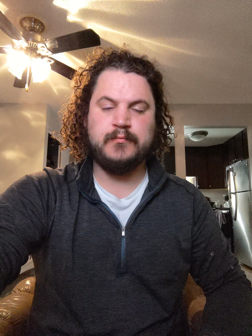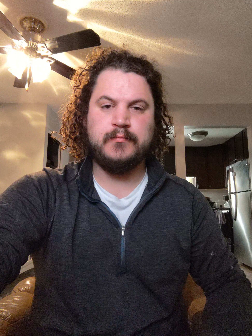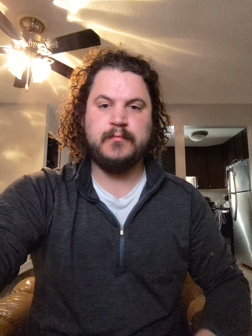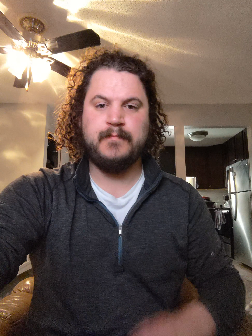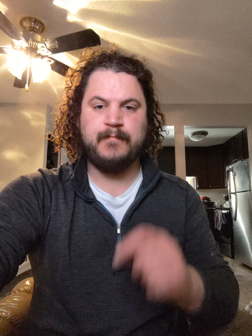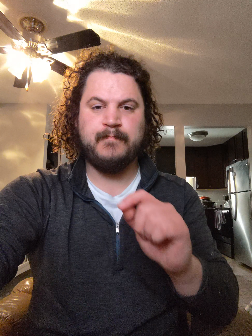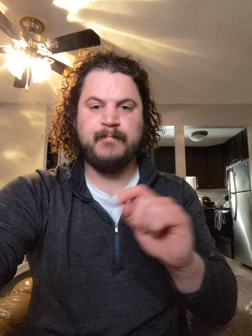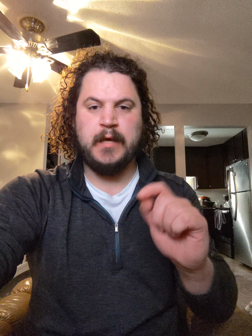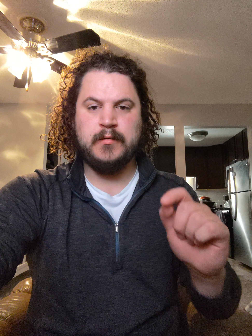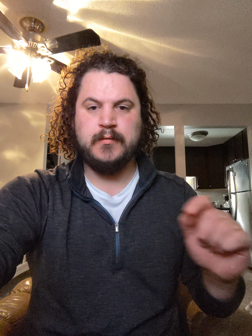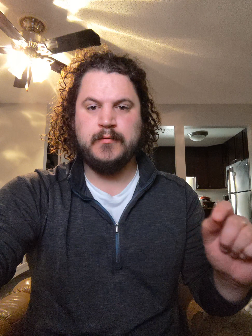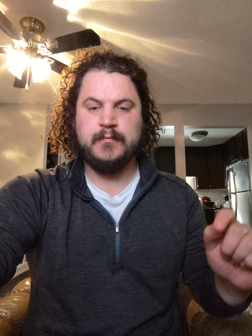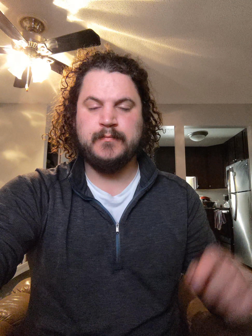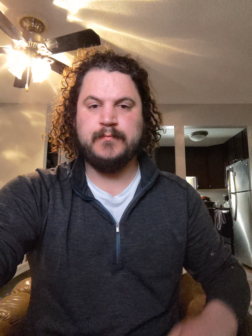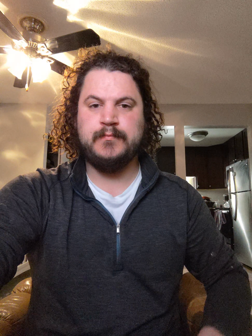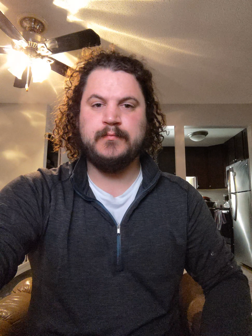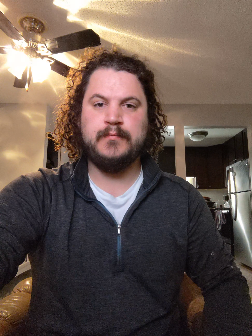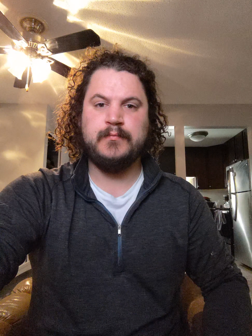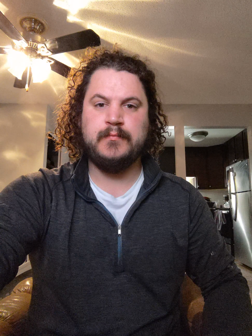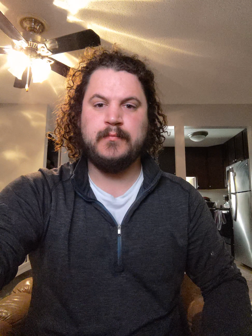pen